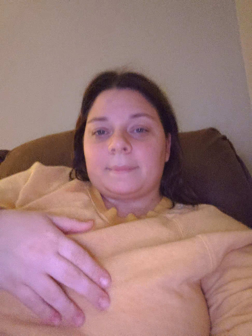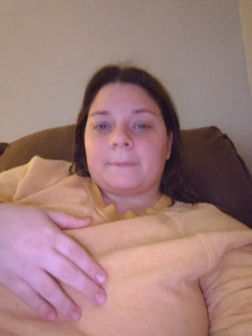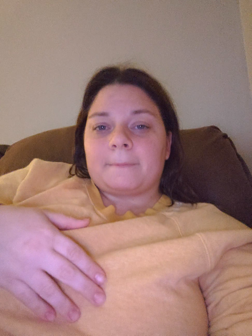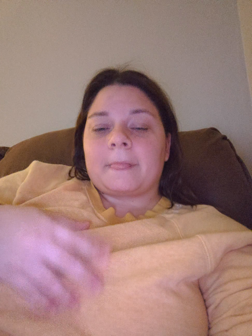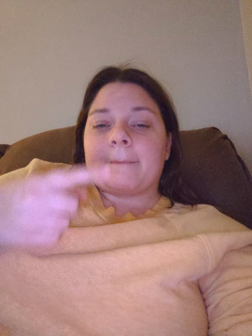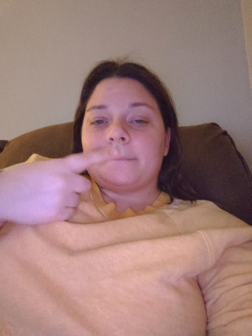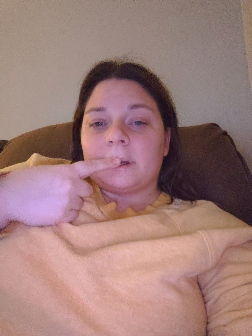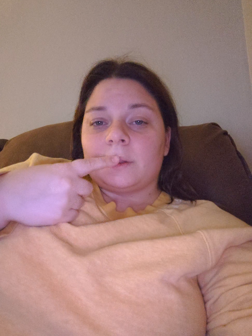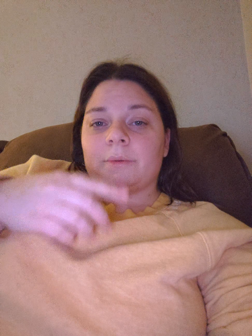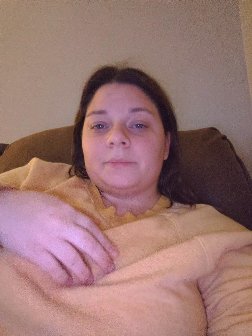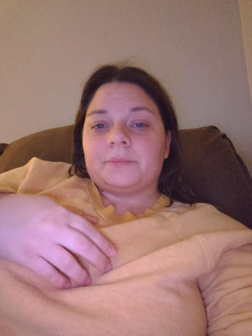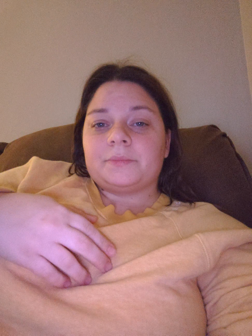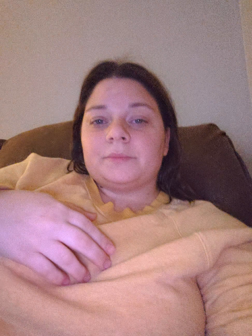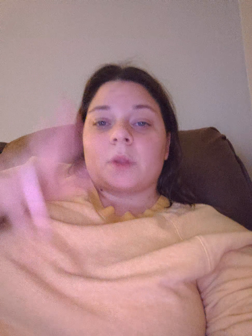mouth